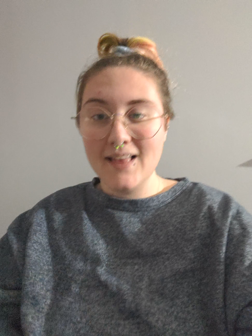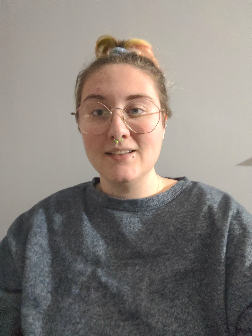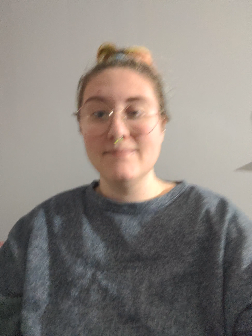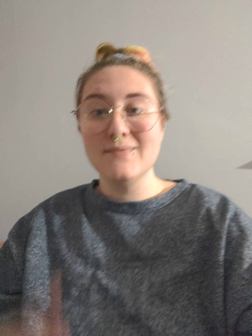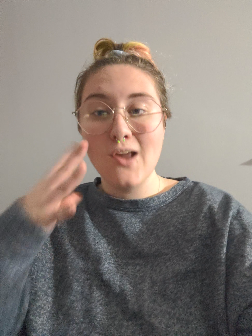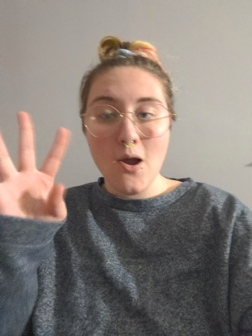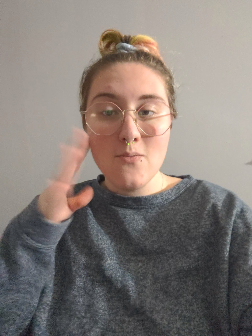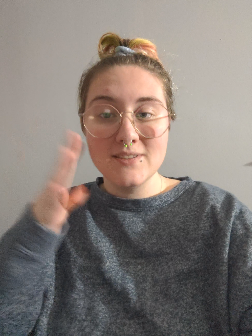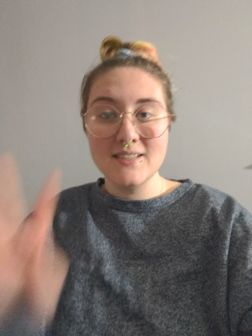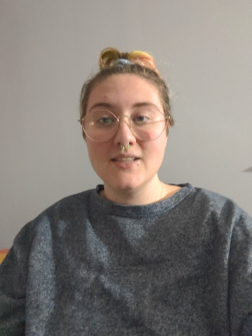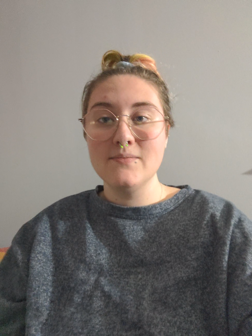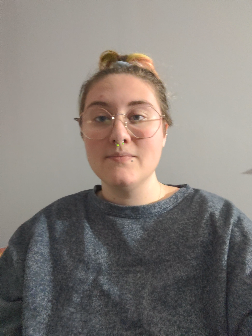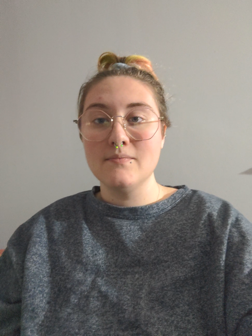noisy